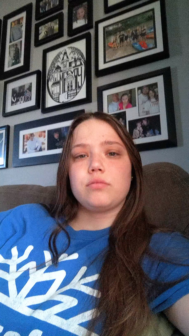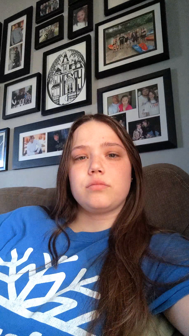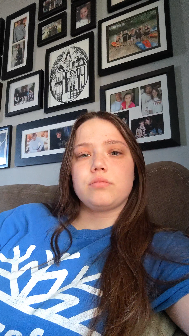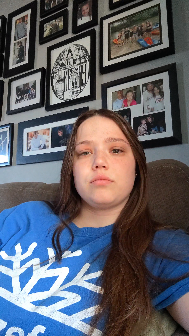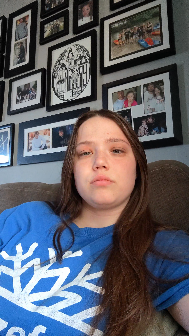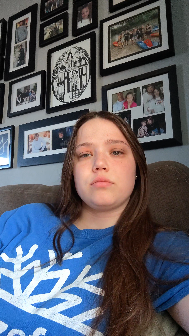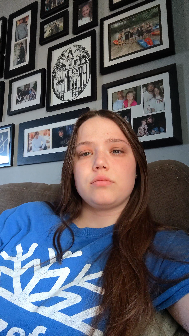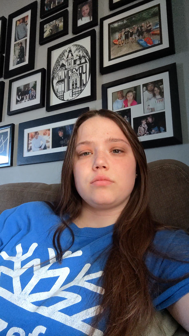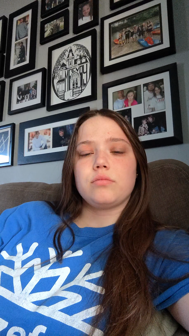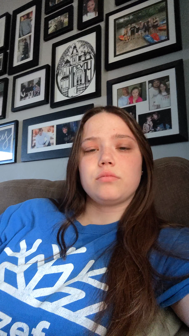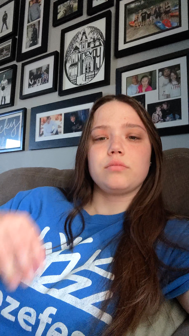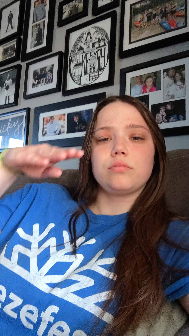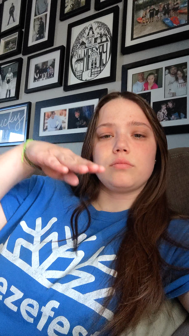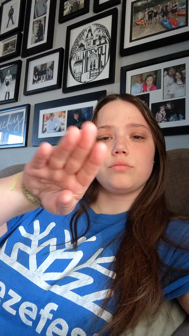enter